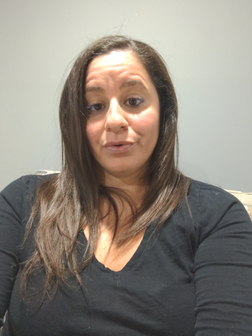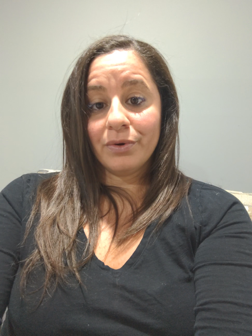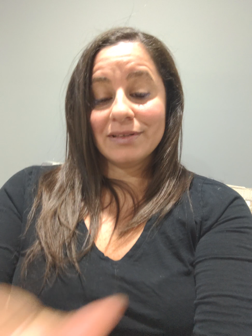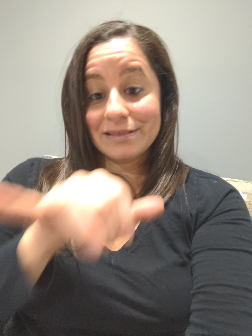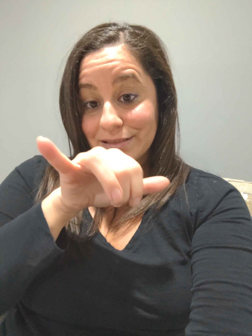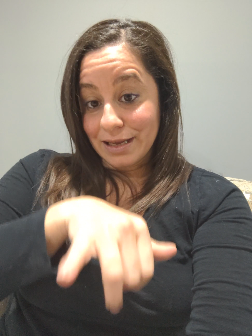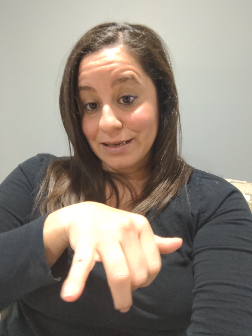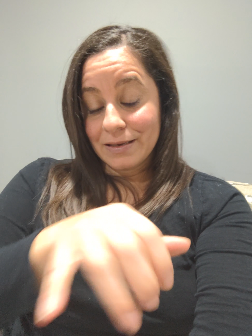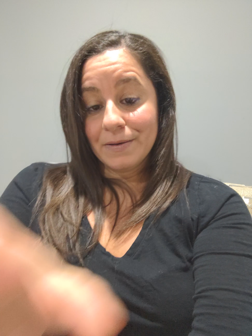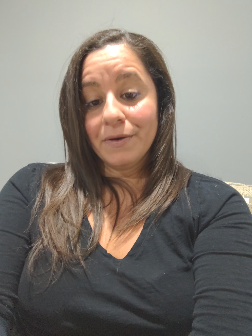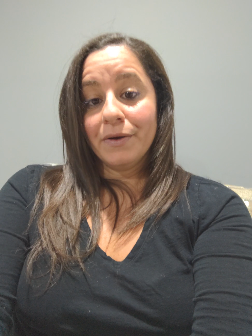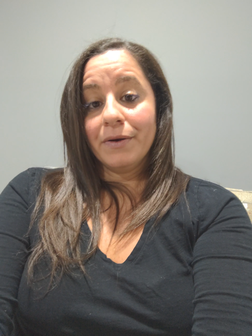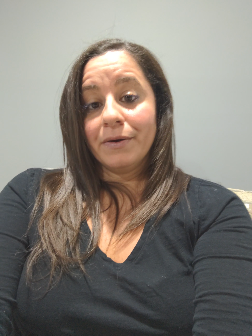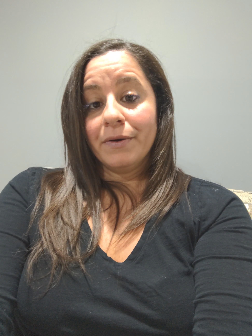stay